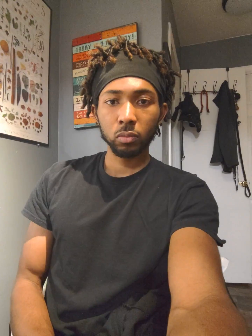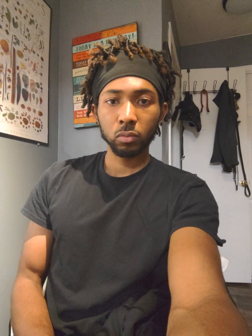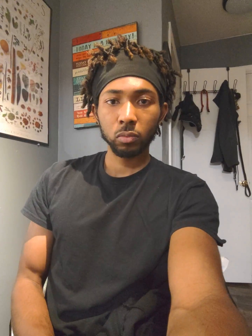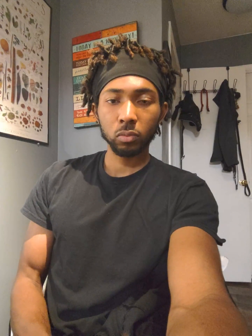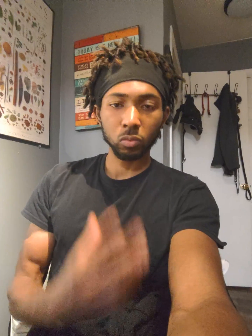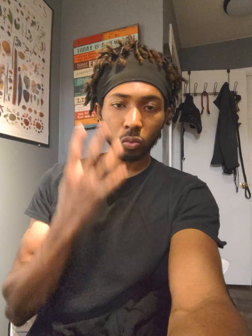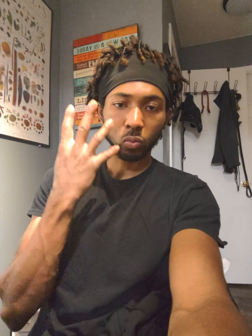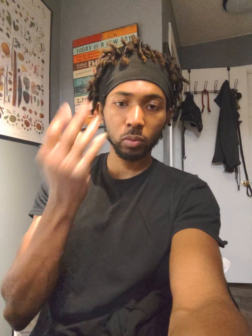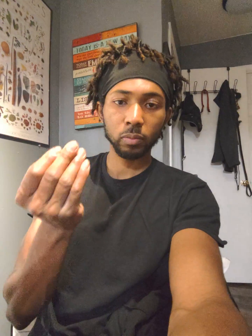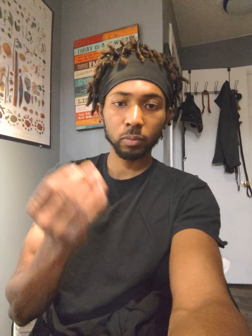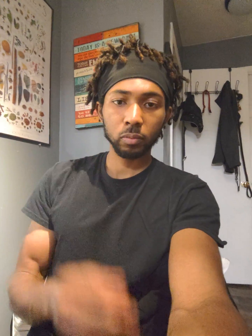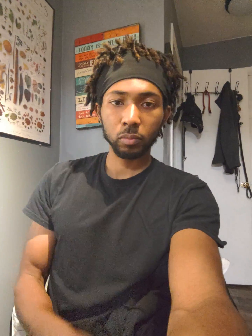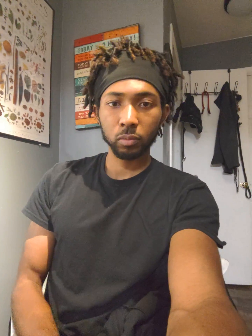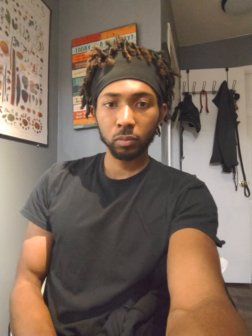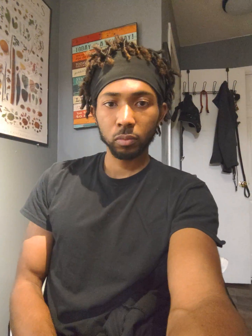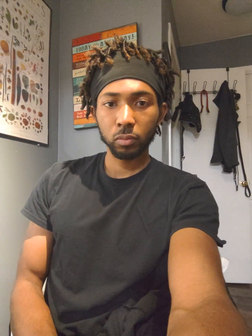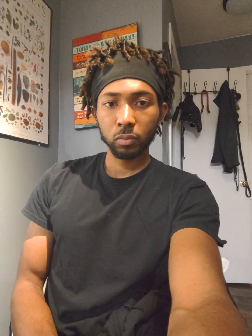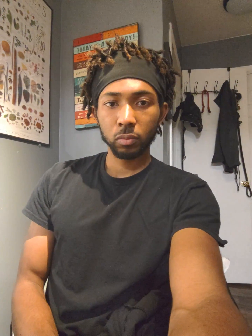going to